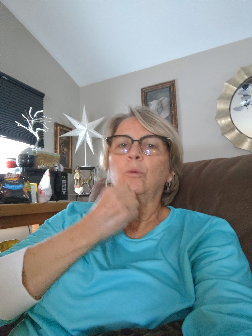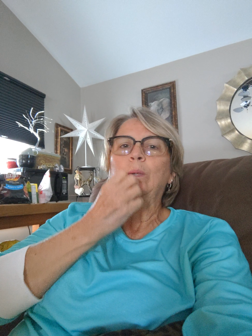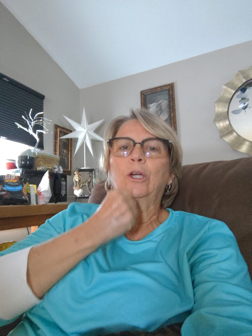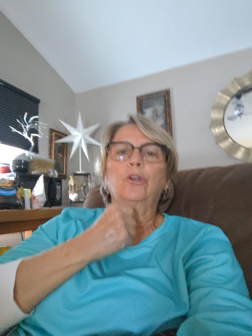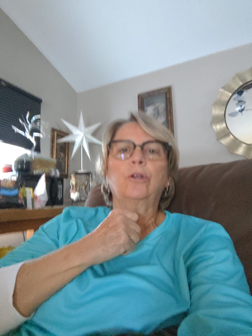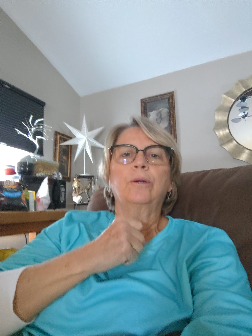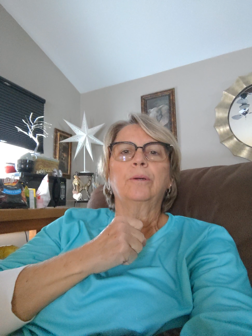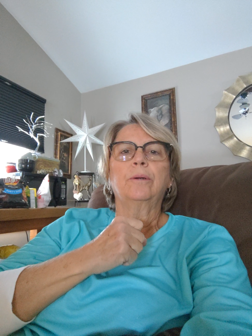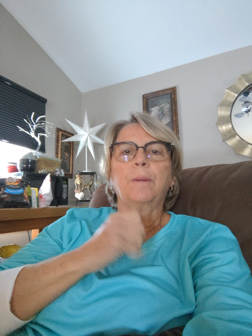underwear